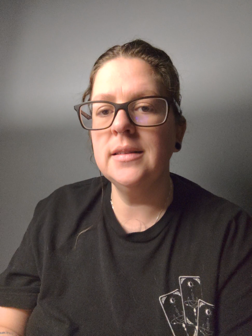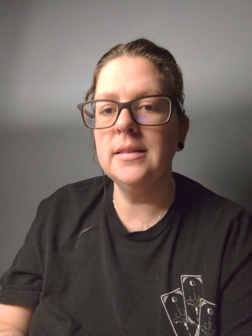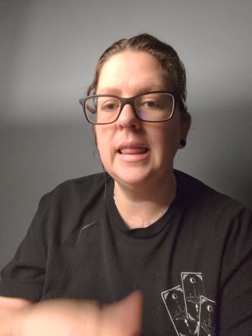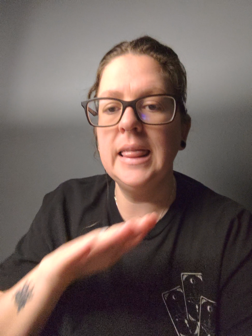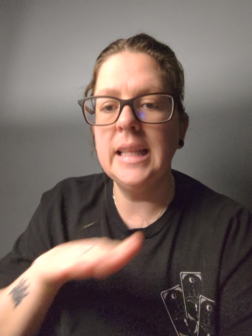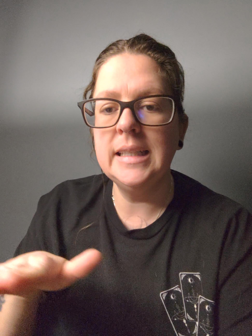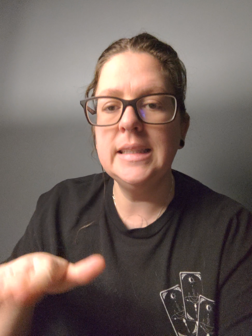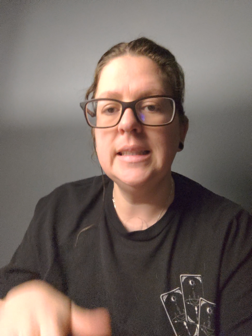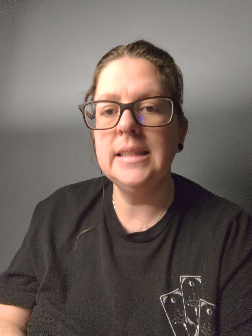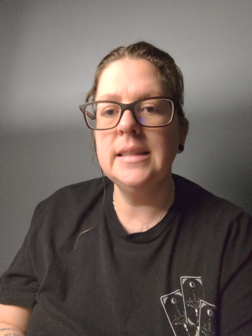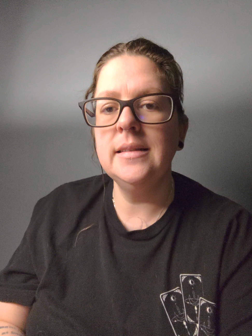clean